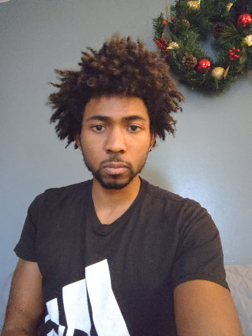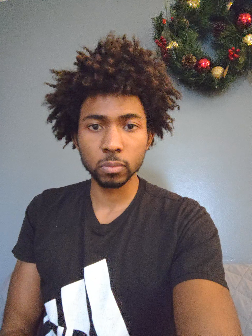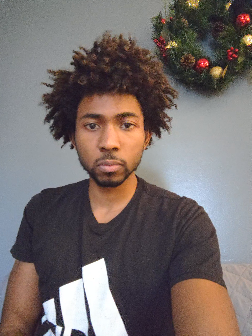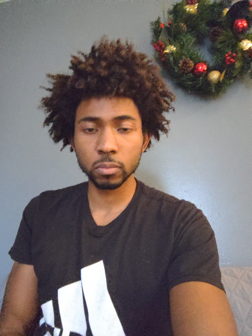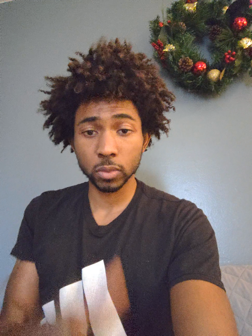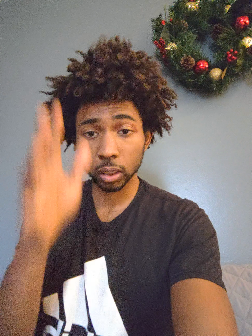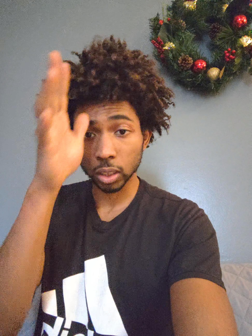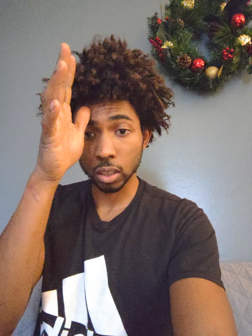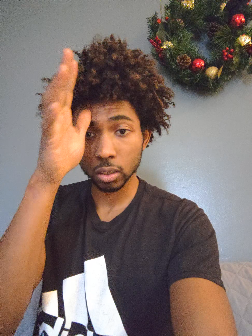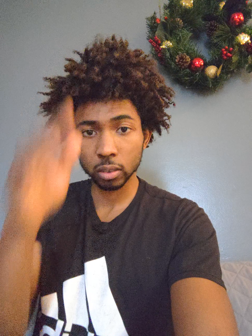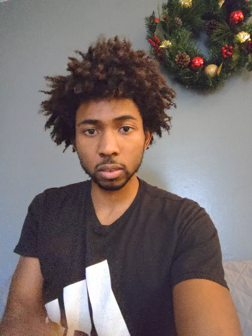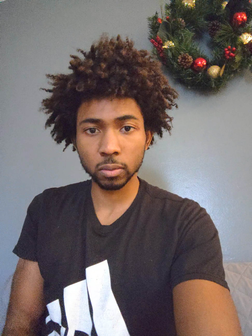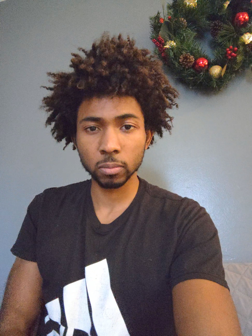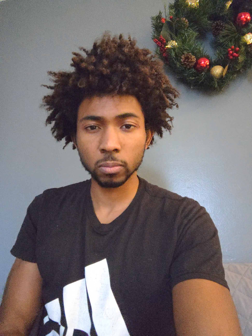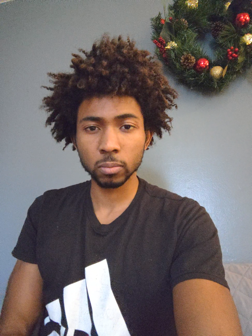dad